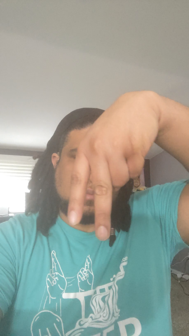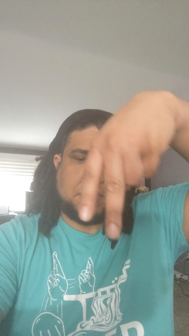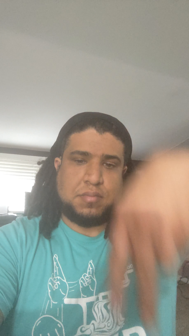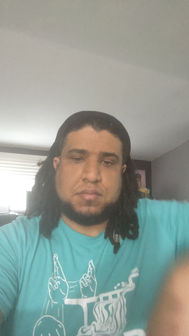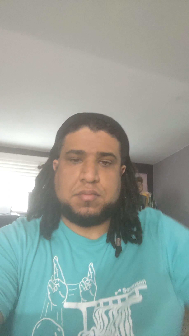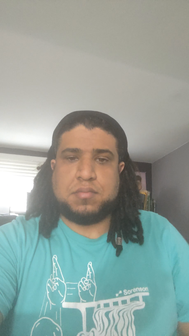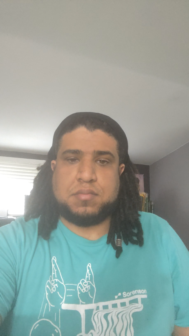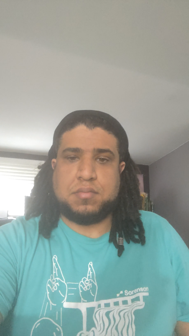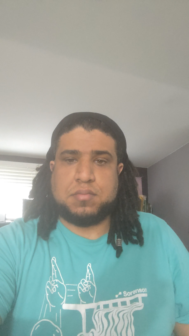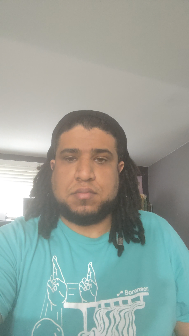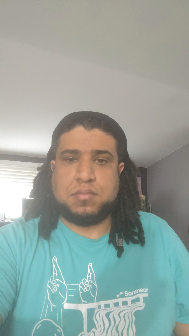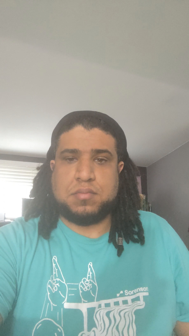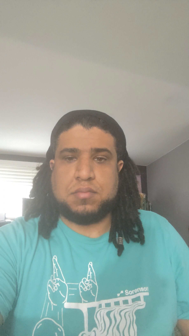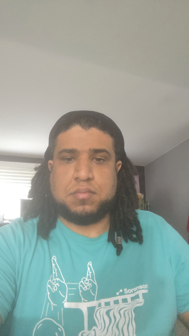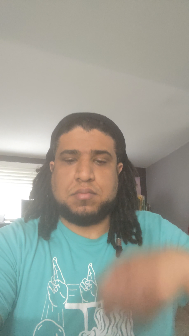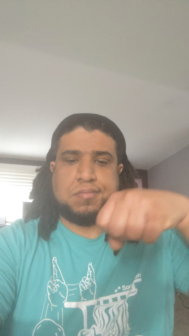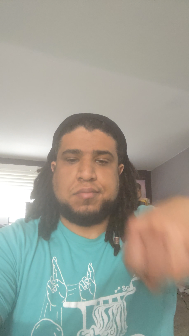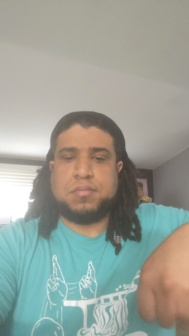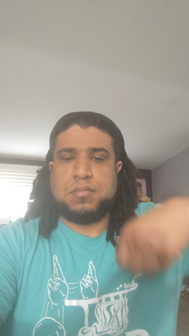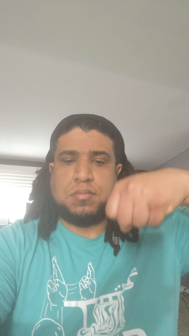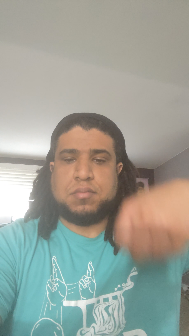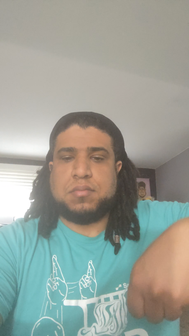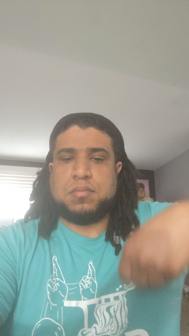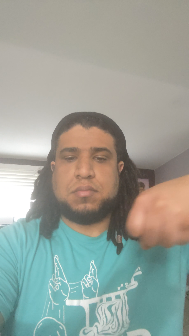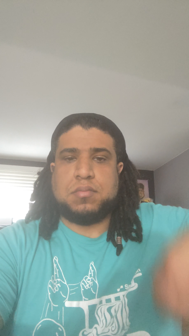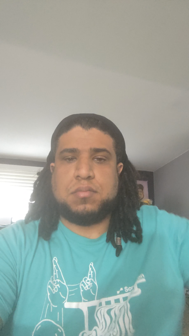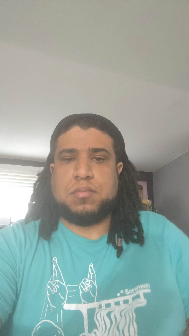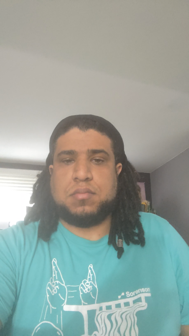bicycle